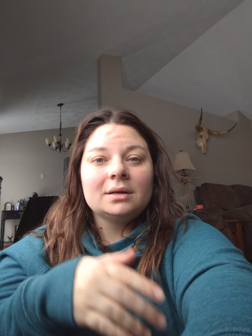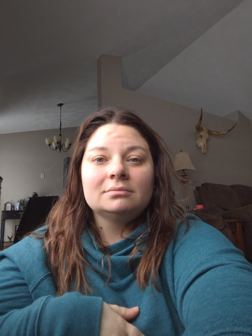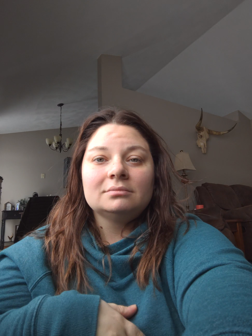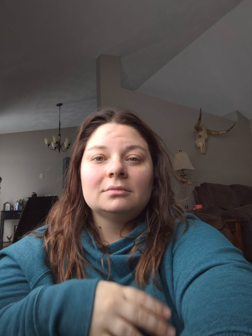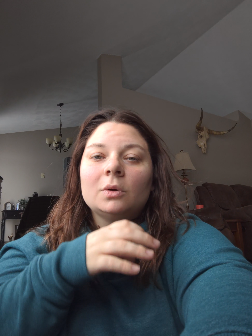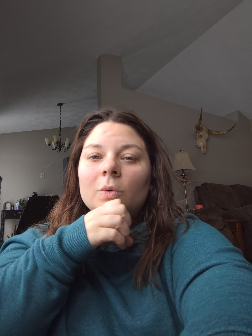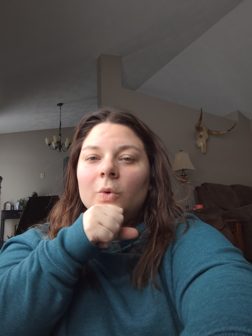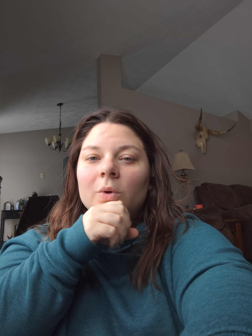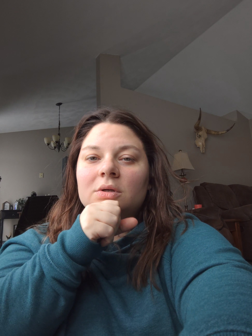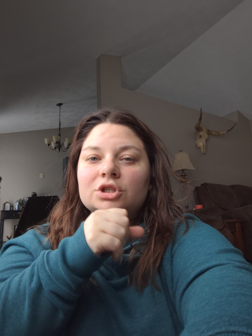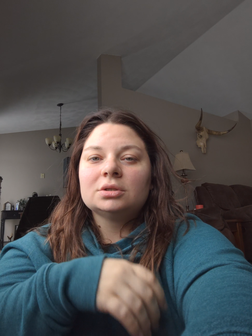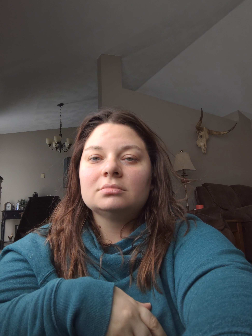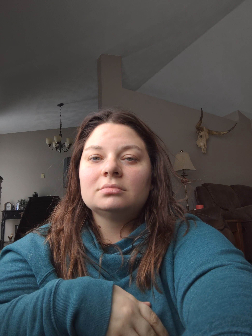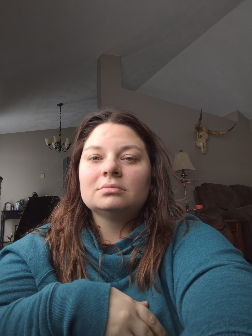orange